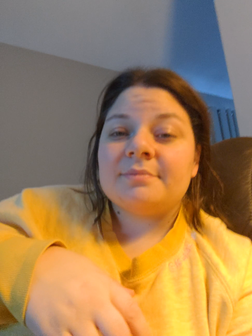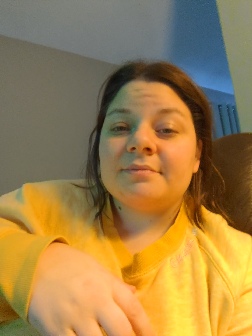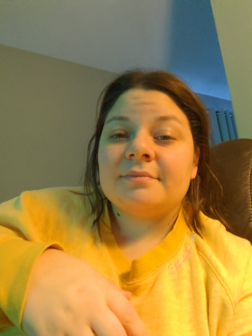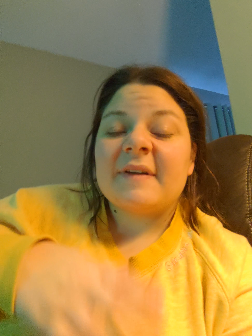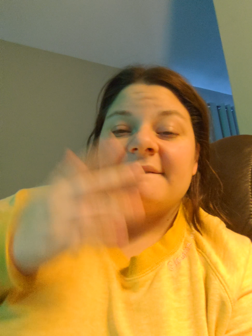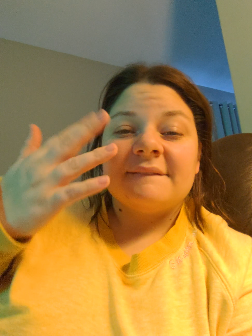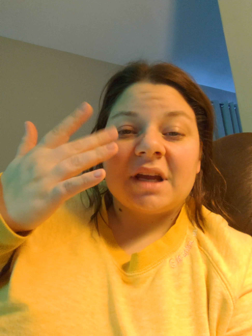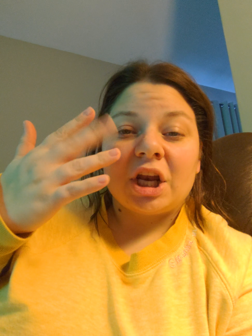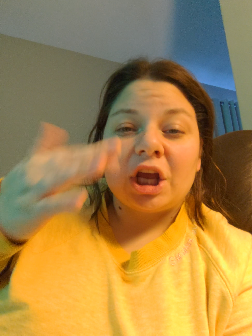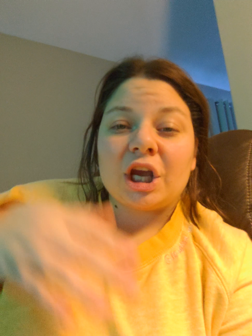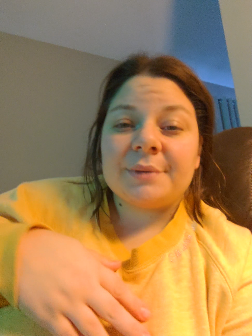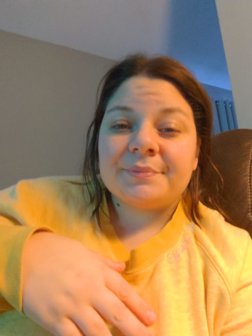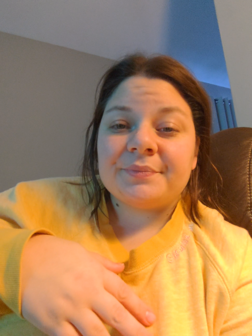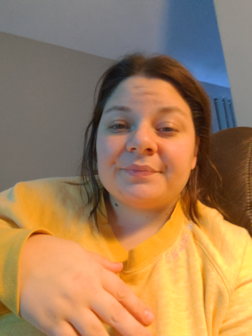finger